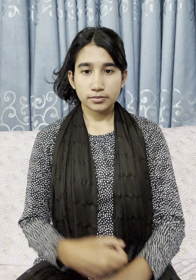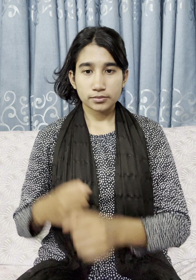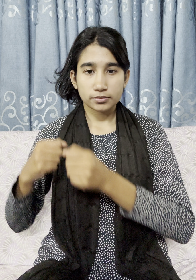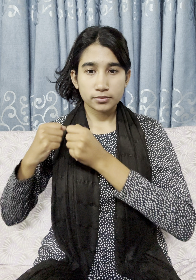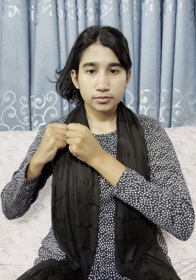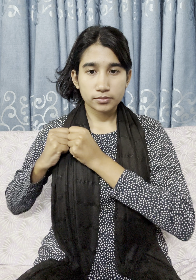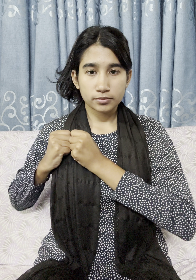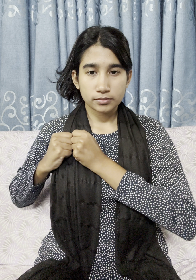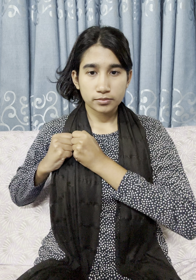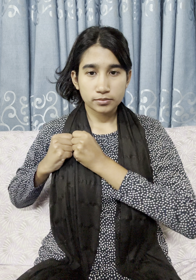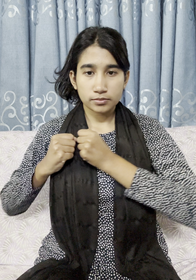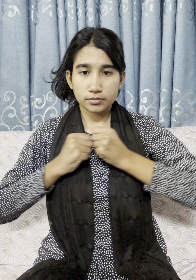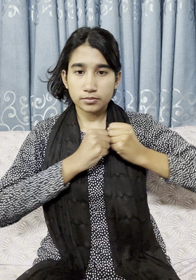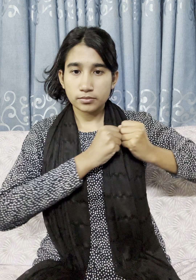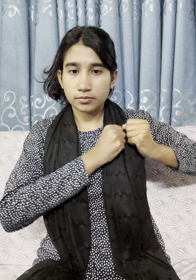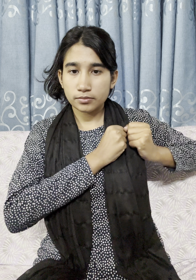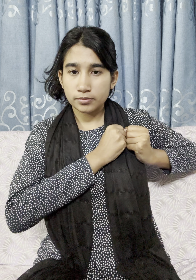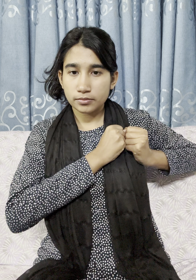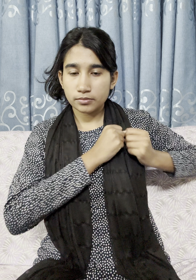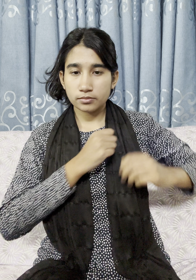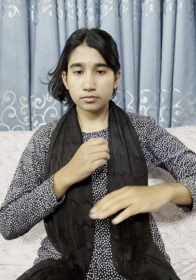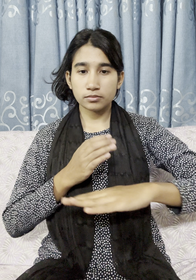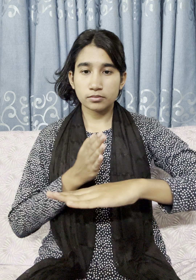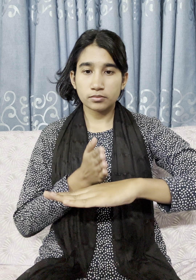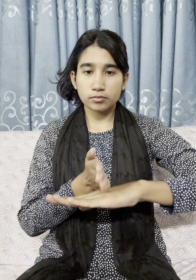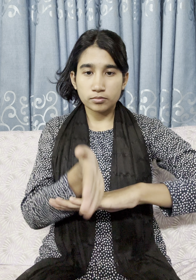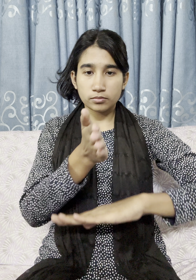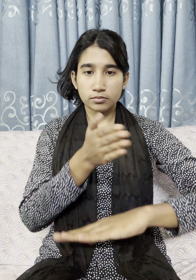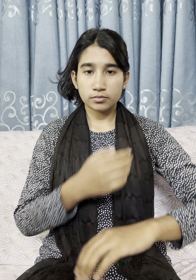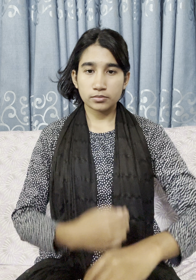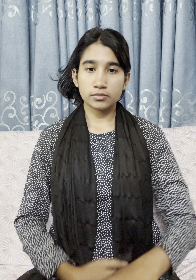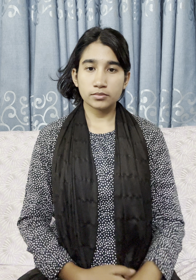কুরবানি